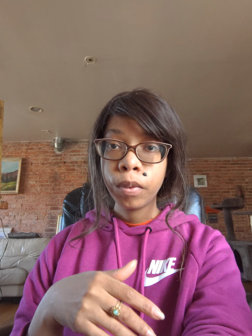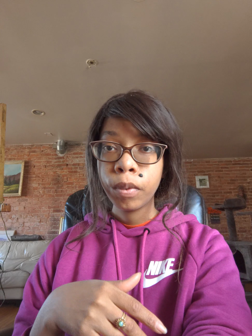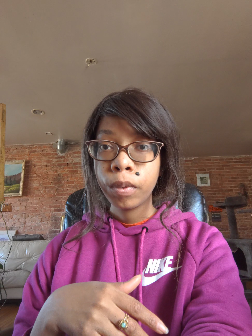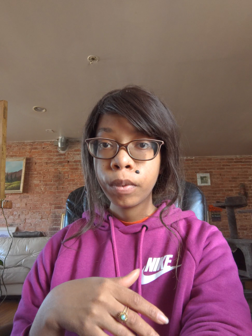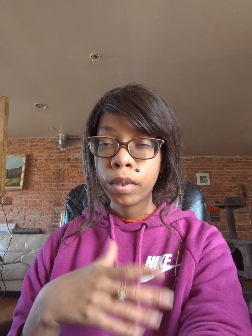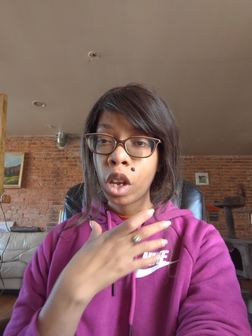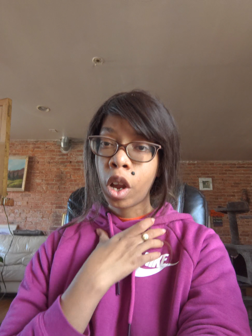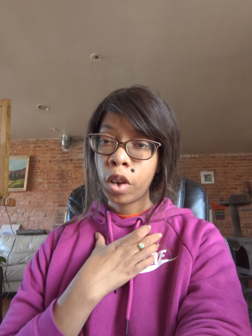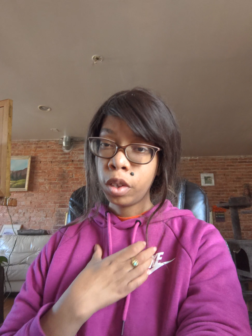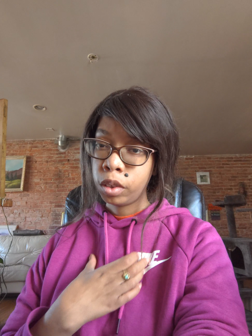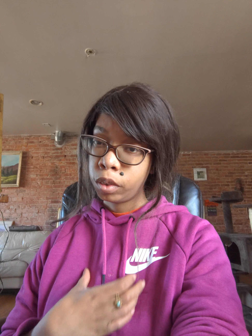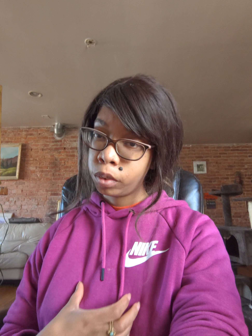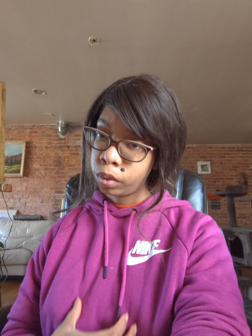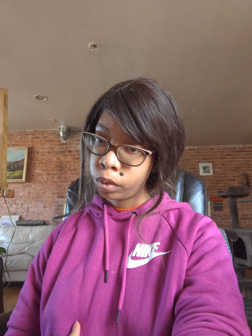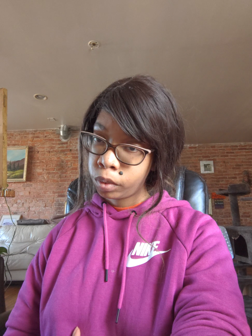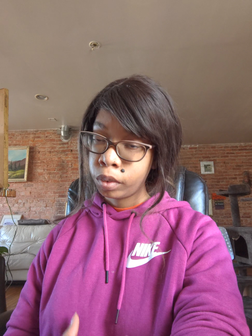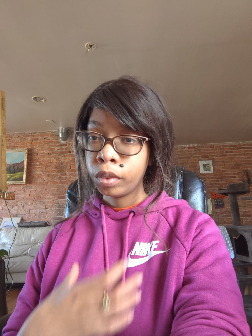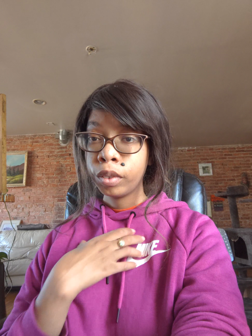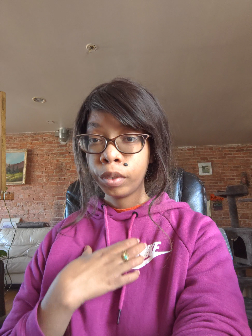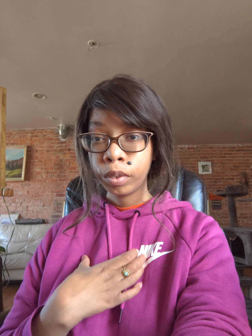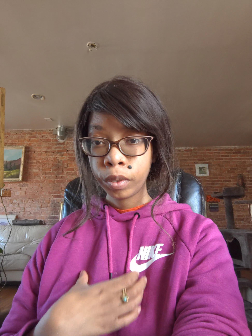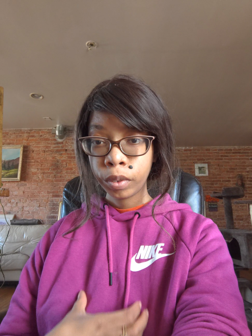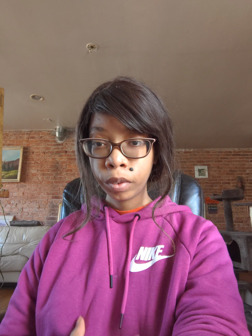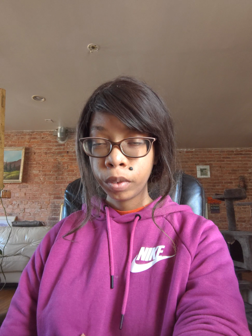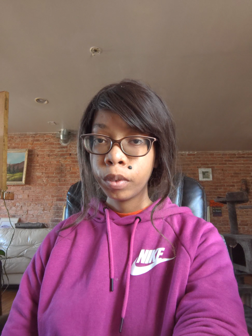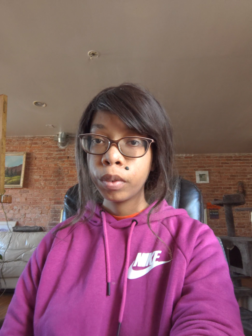hungry